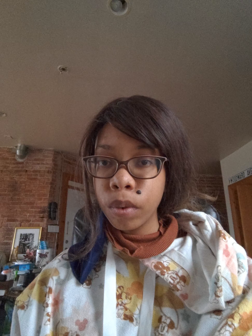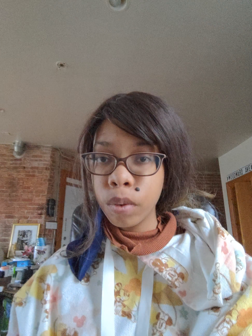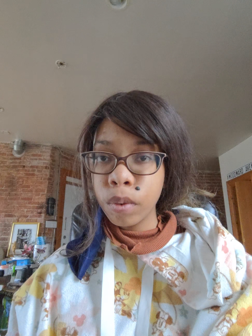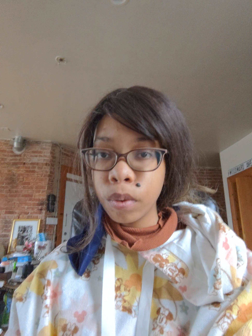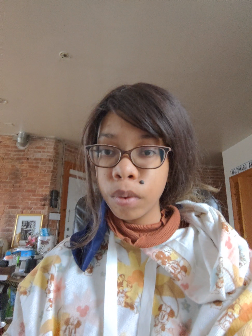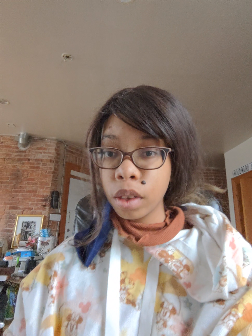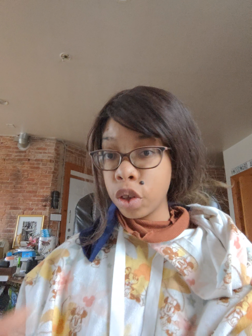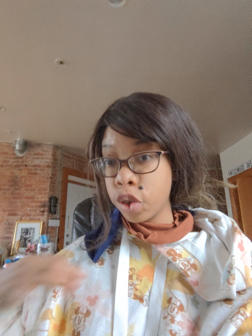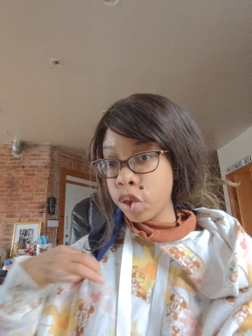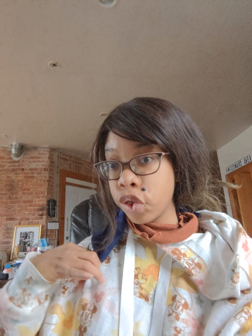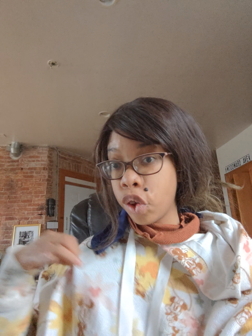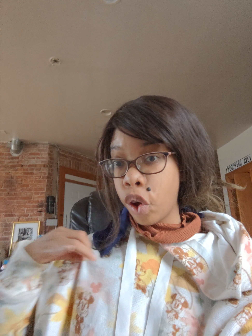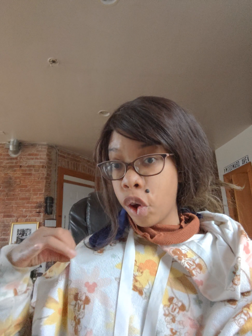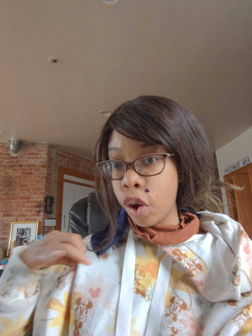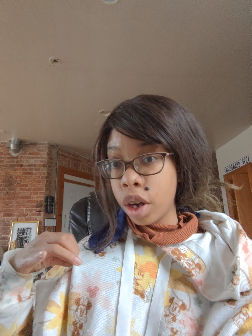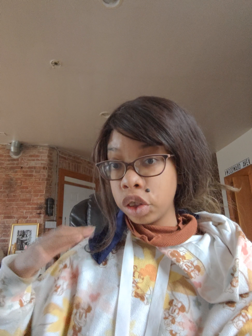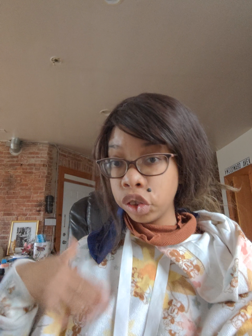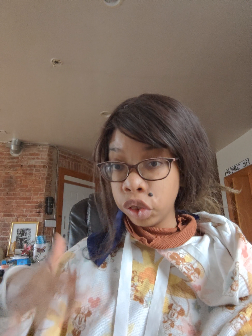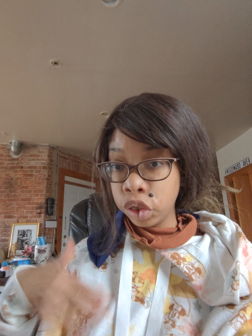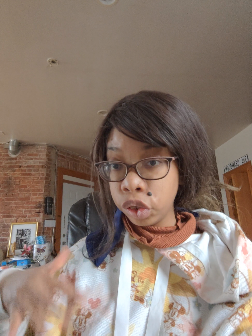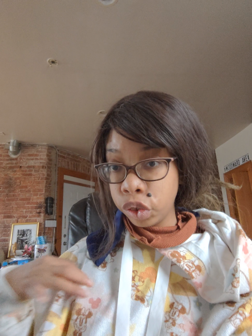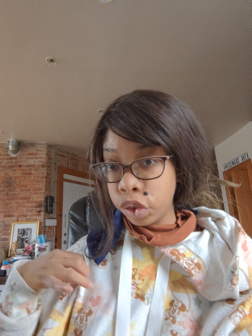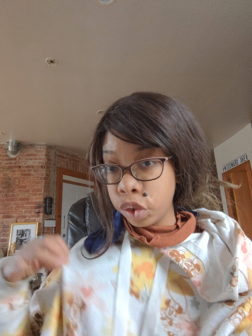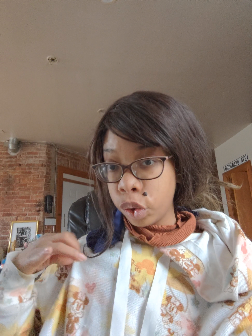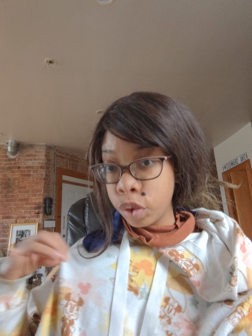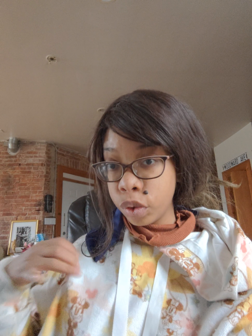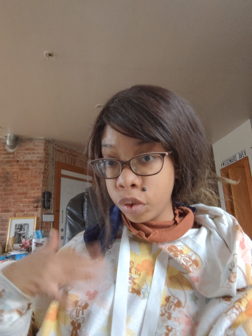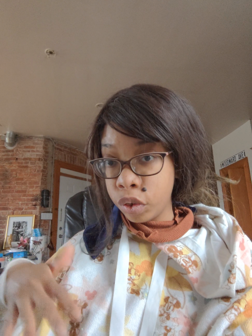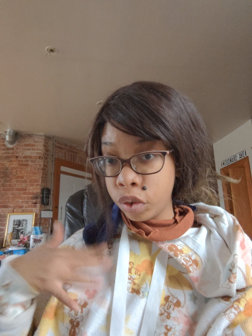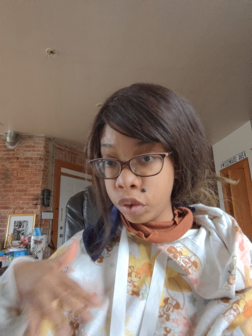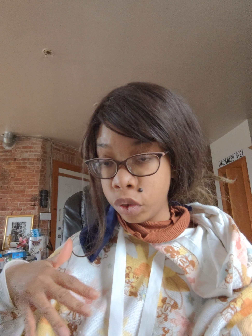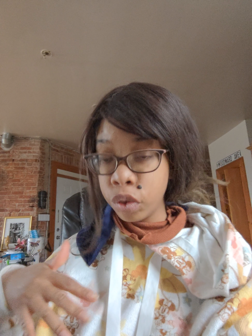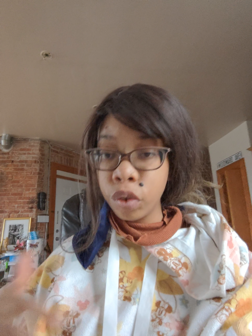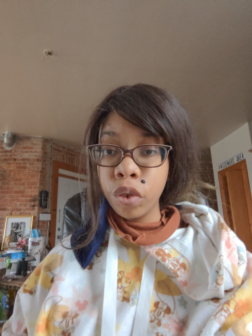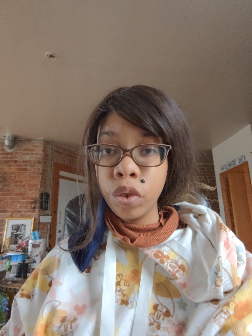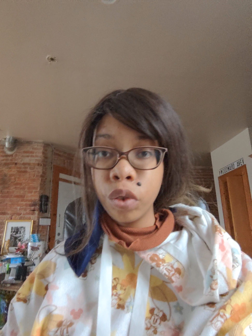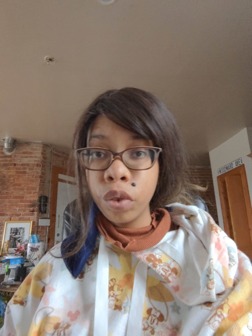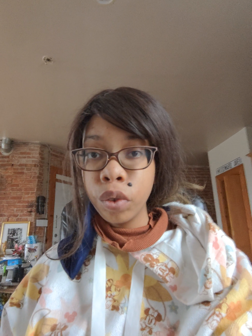shirt